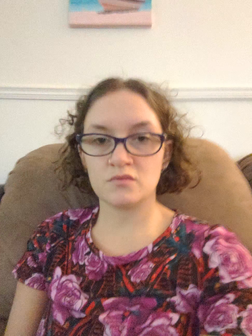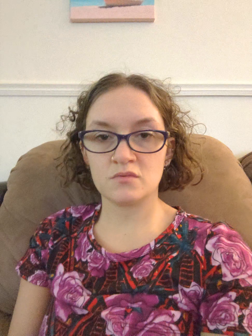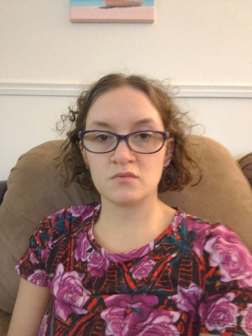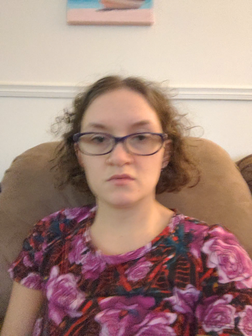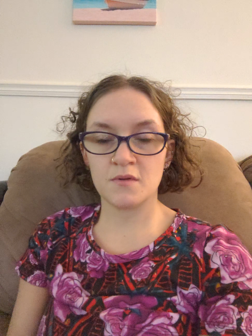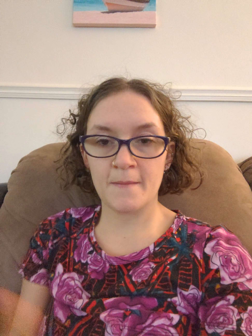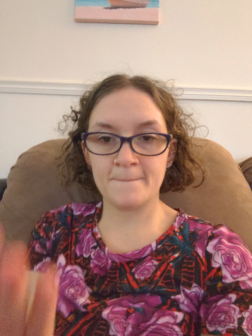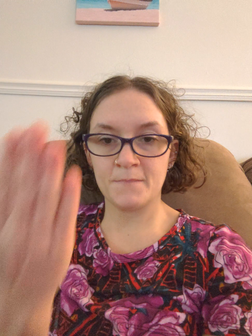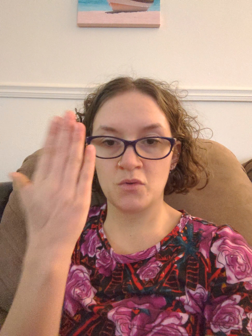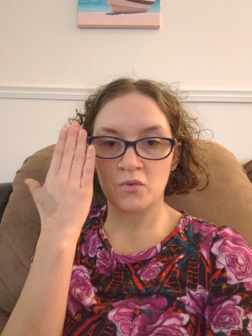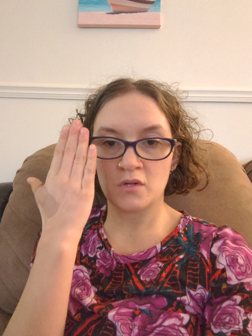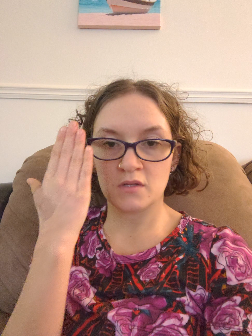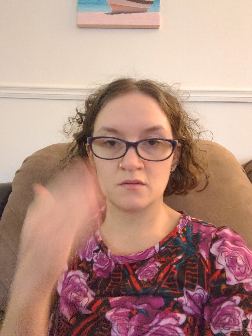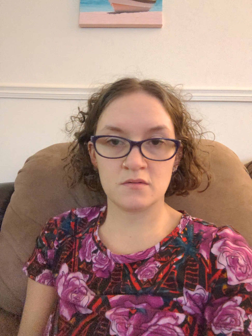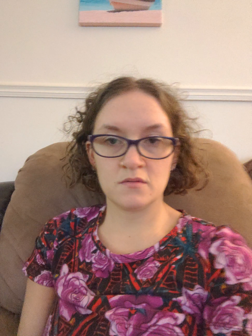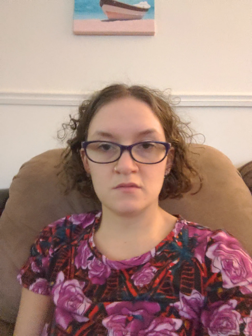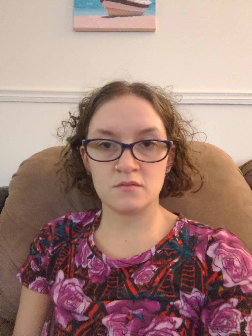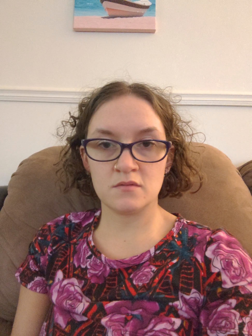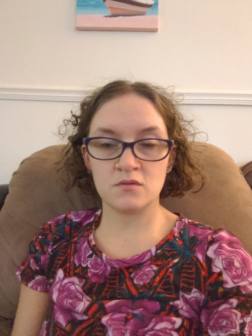morning